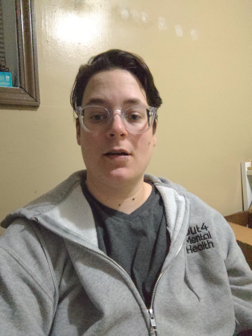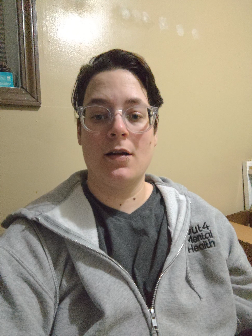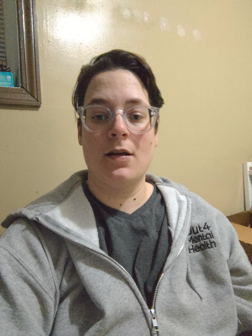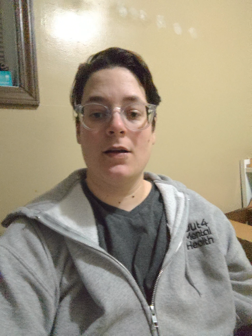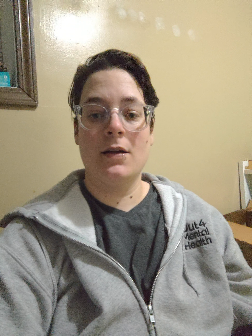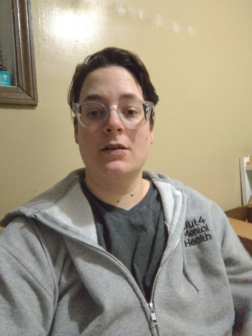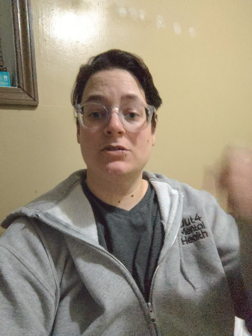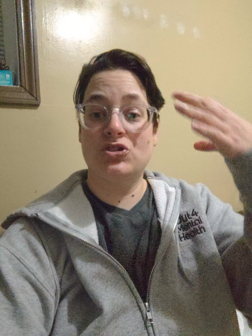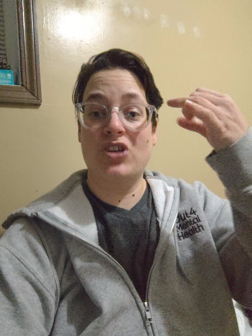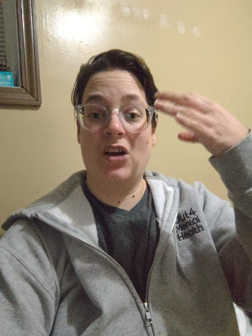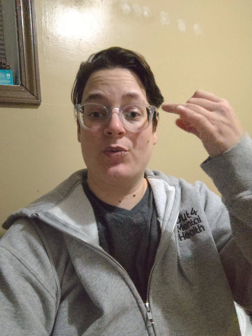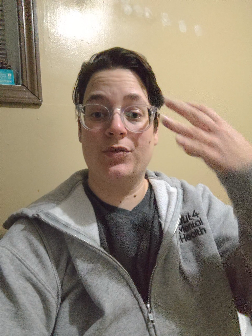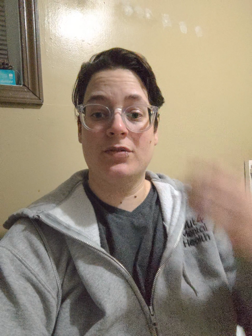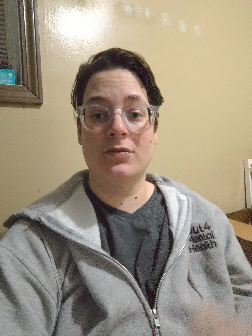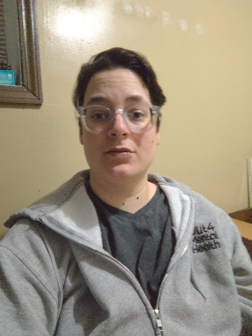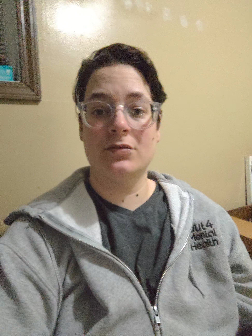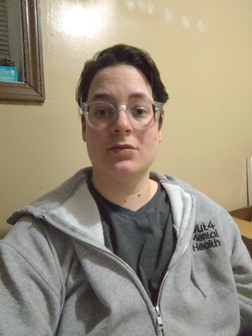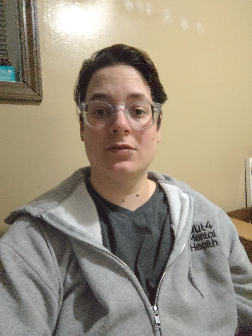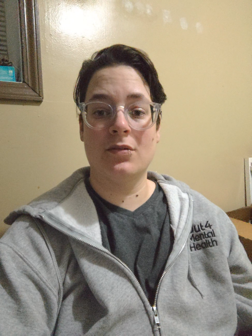shower